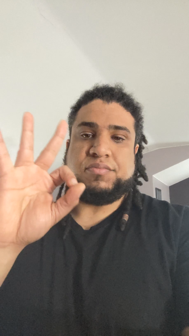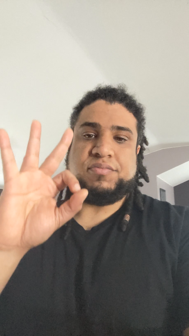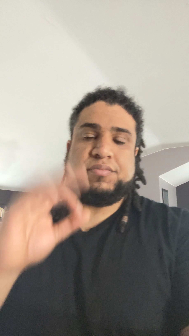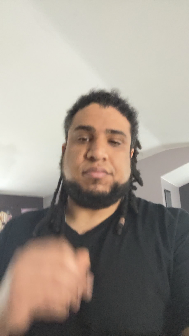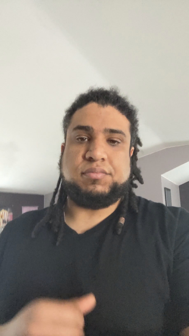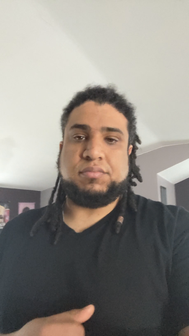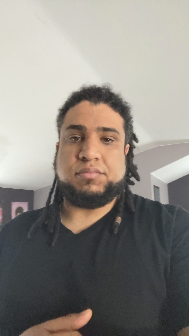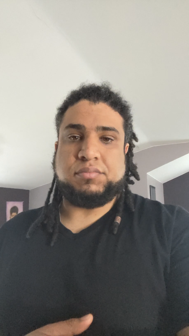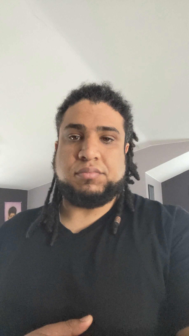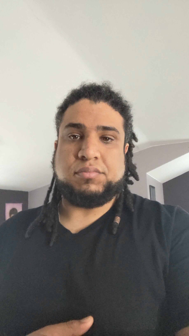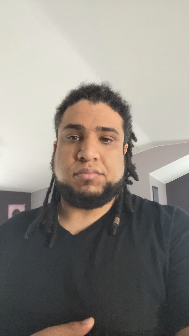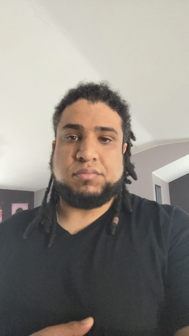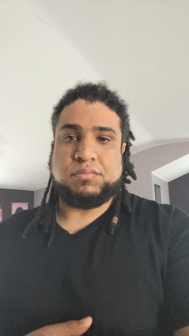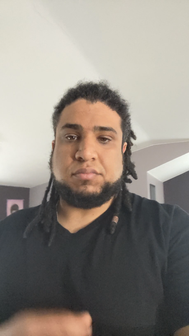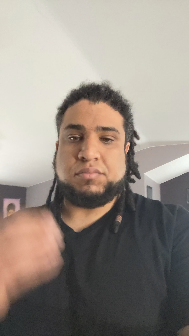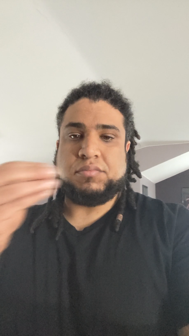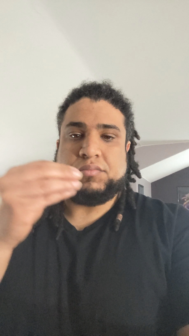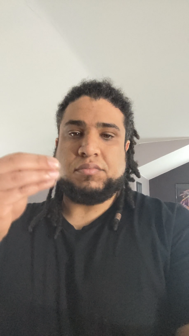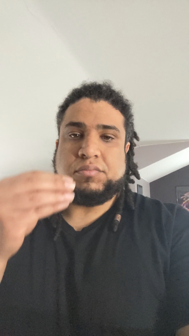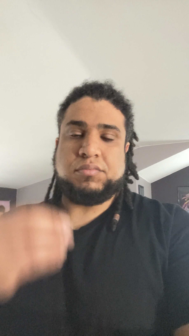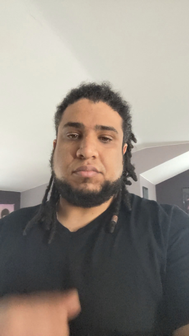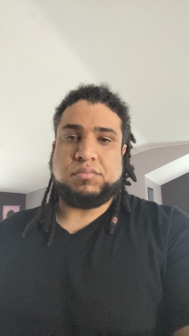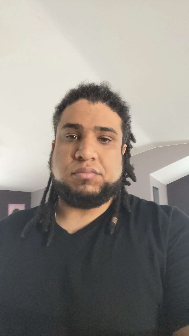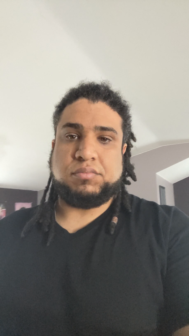more